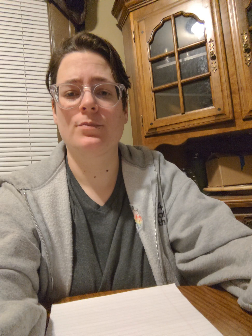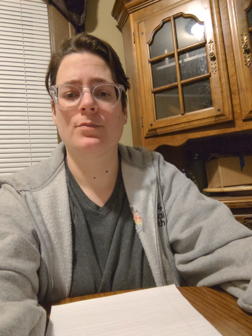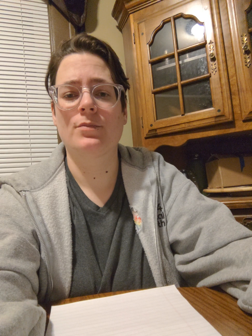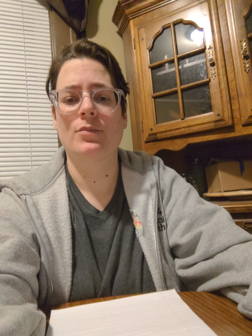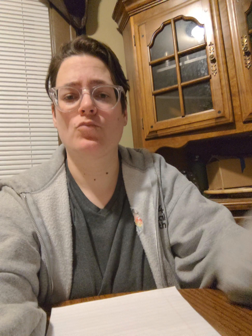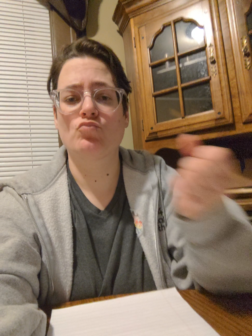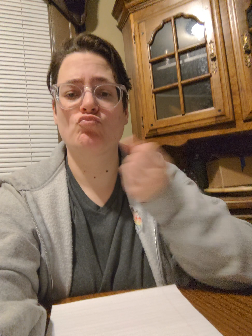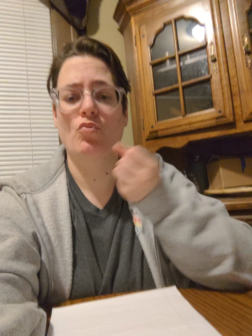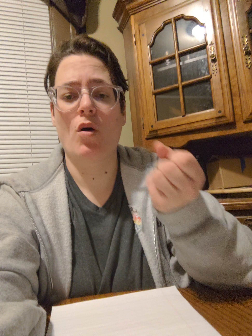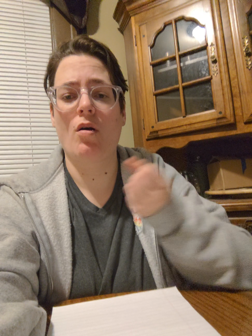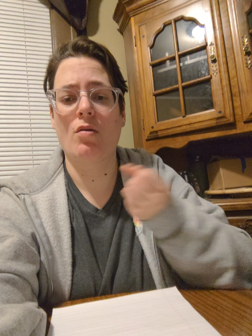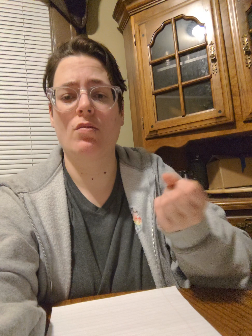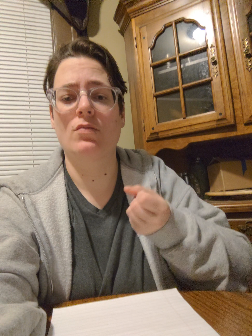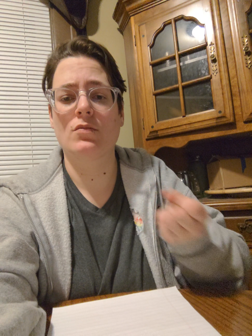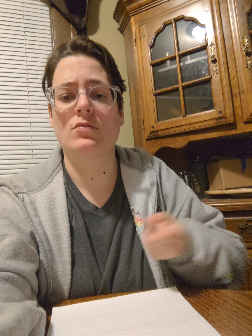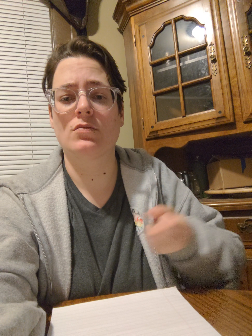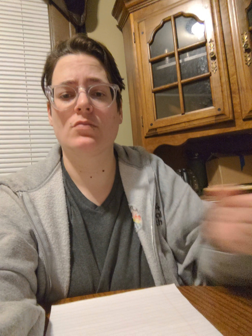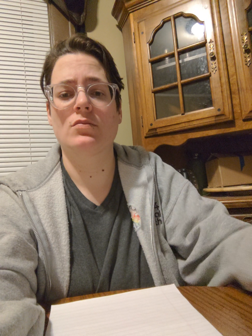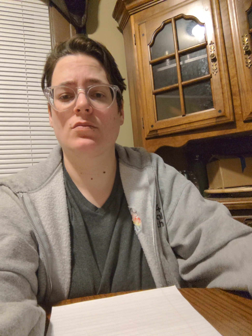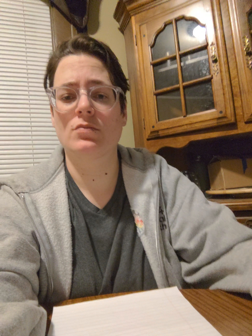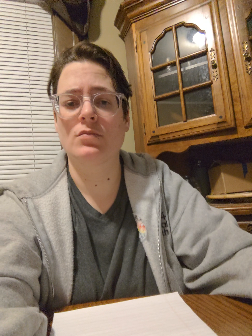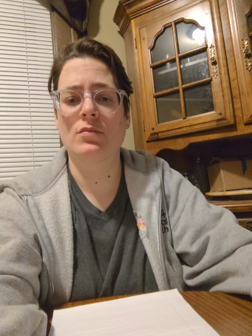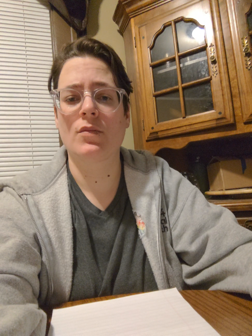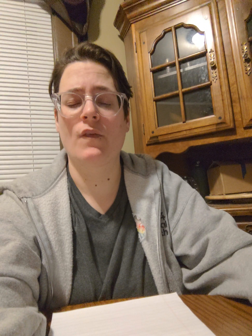drawer